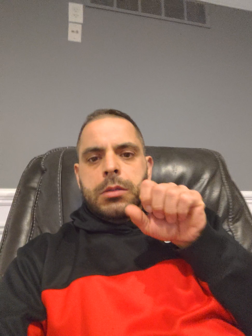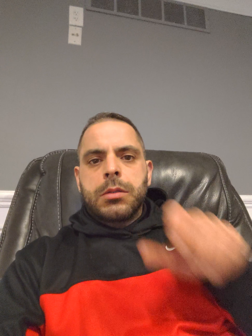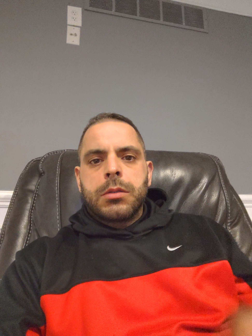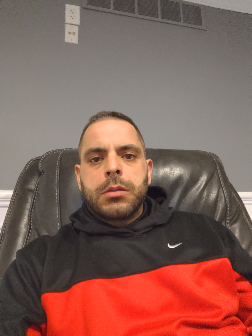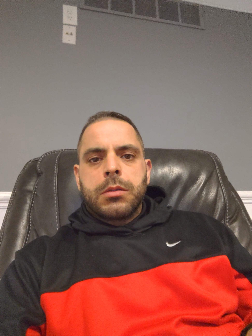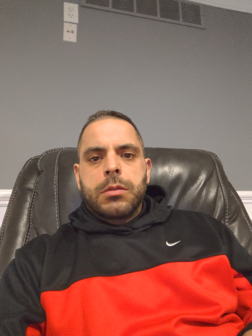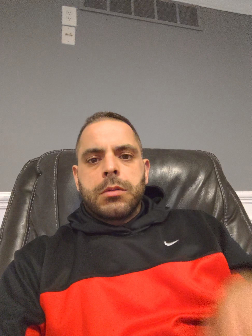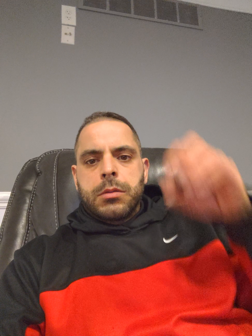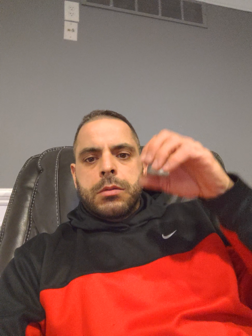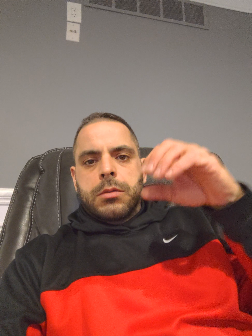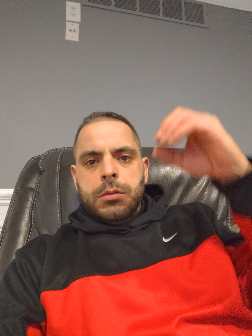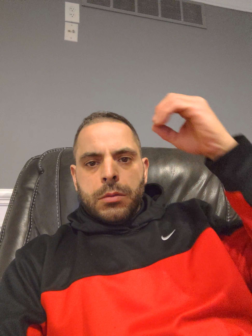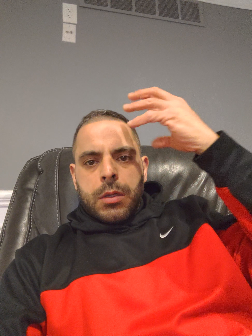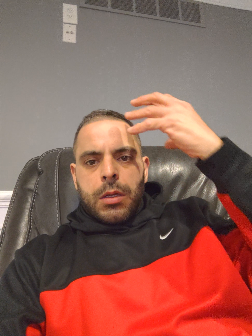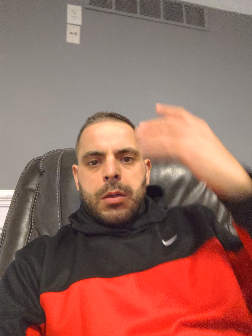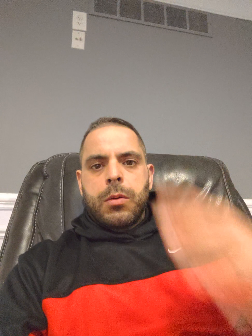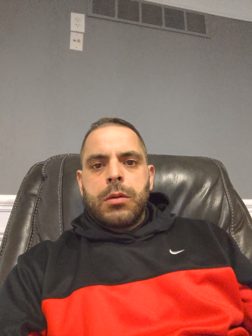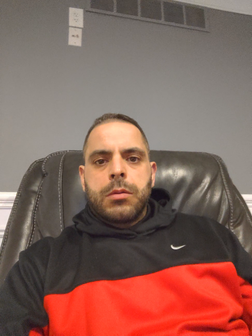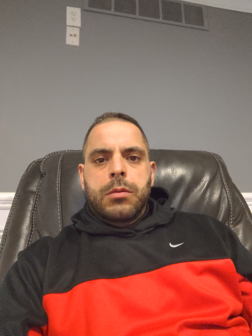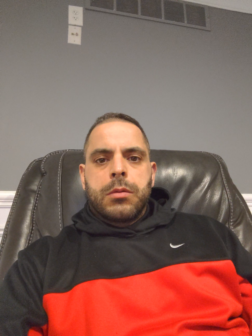shower